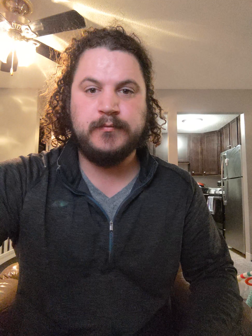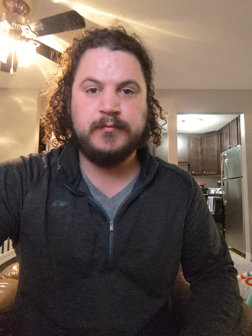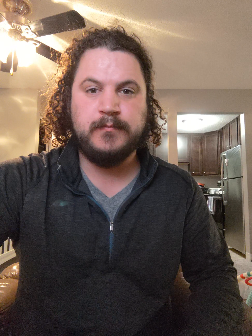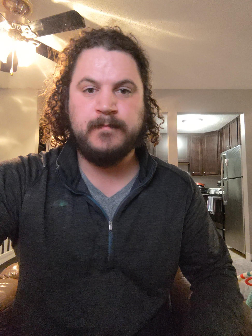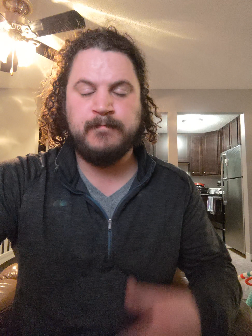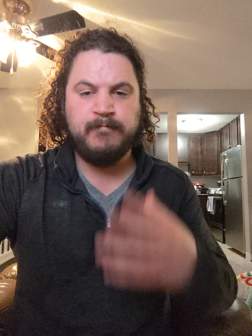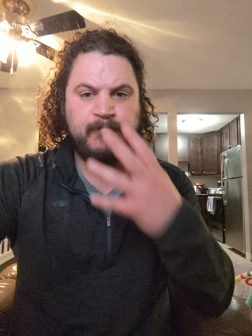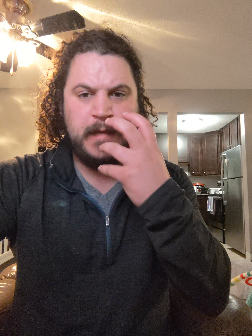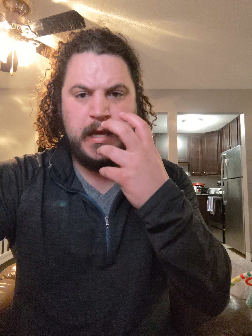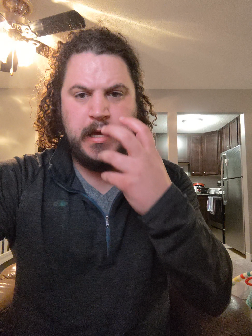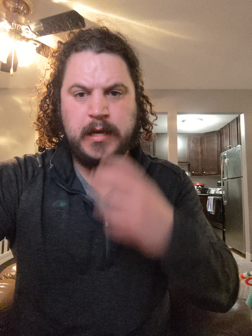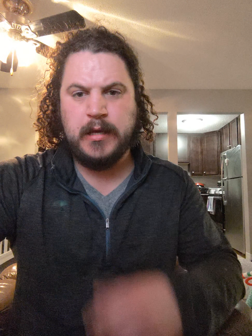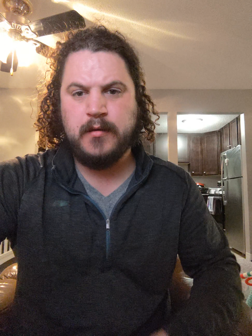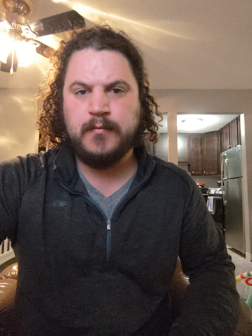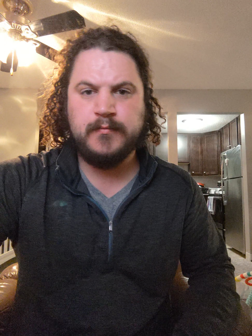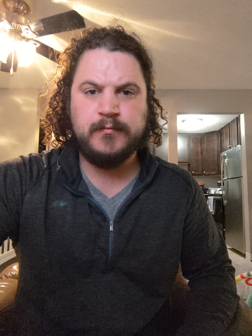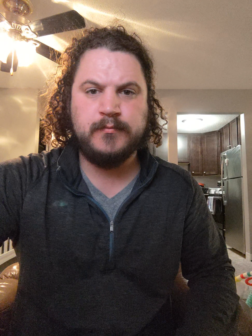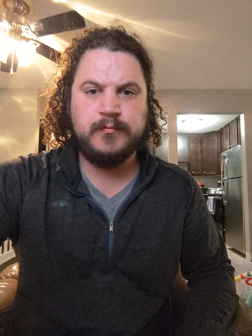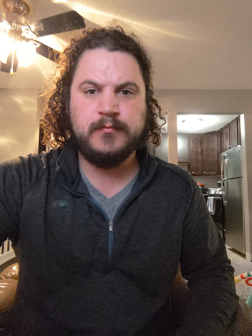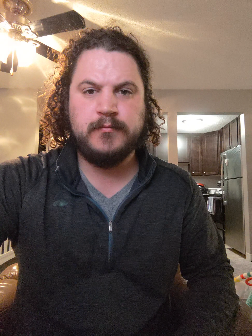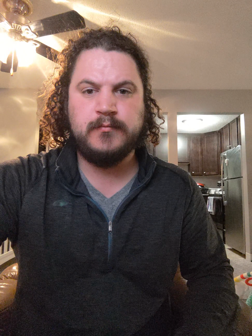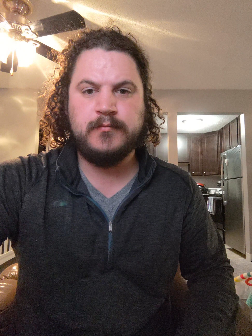mad